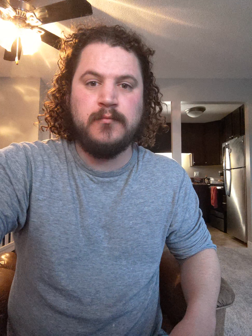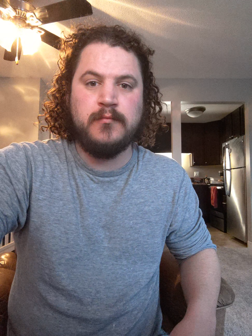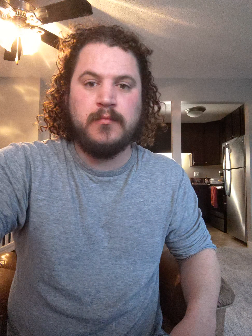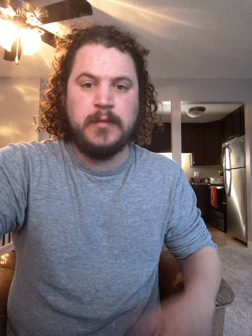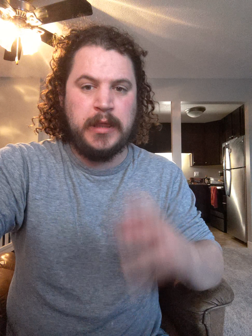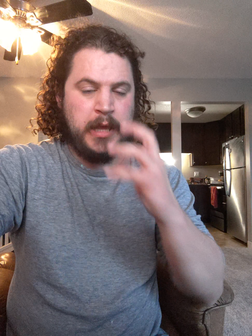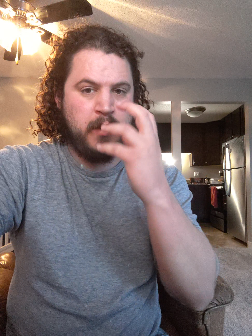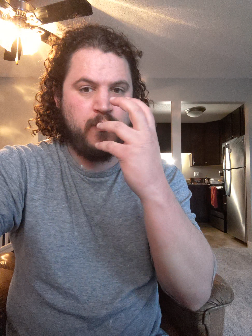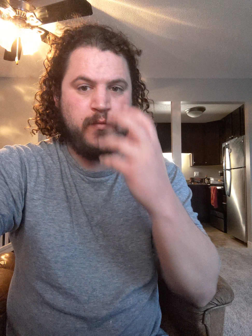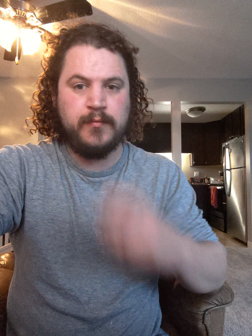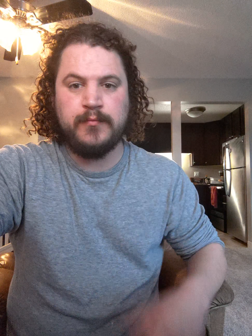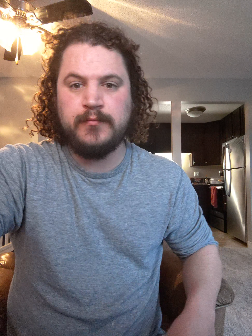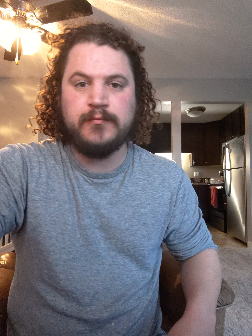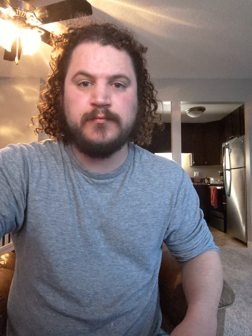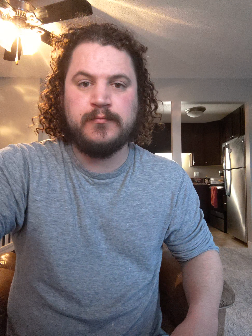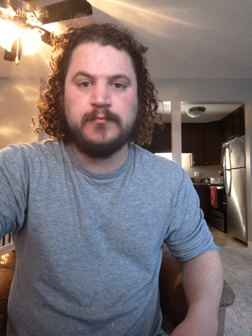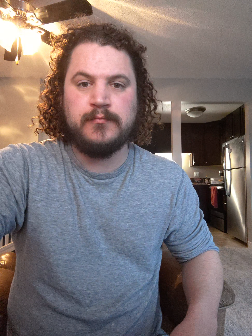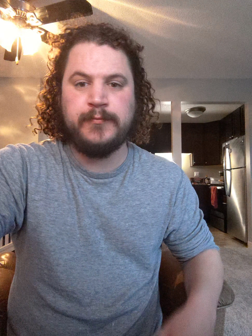clown